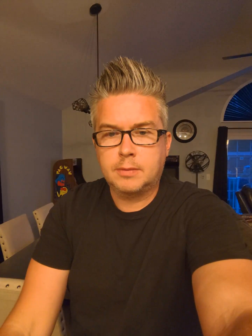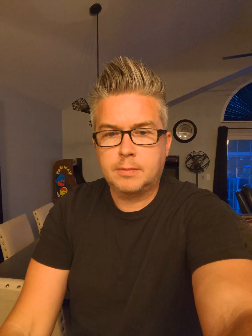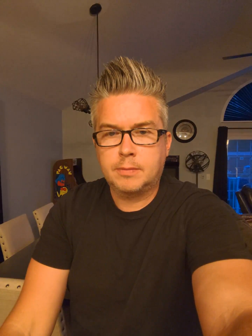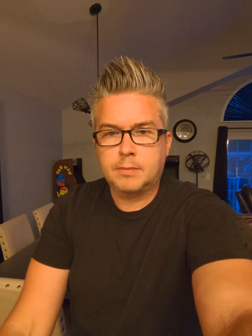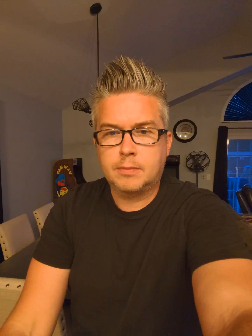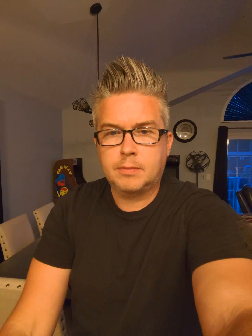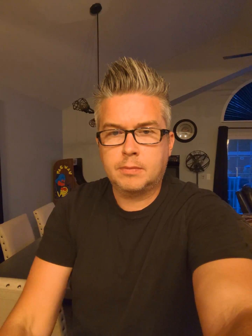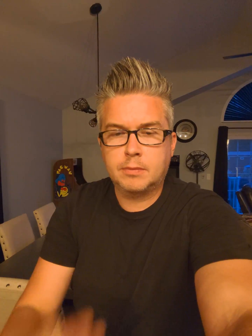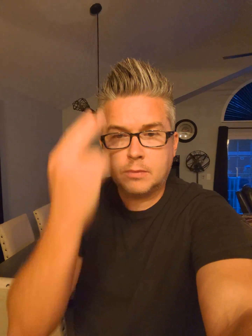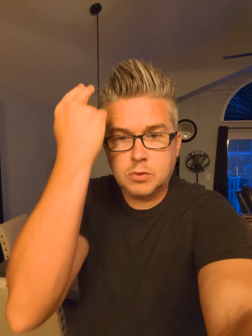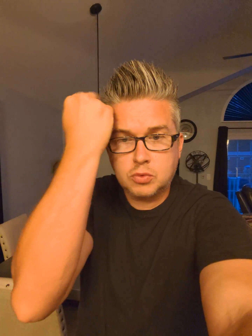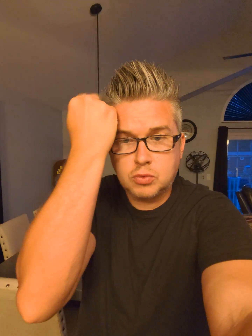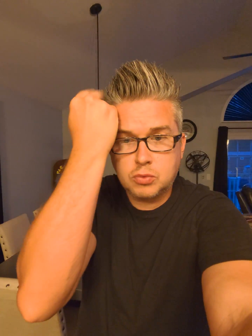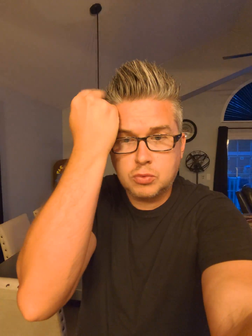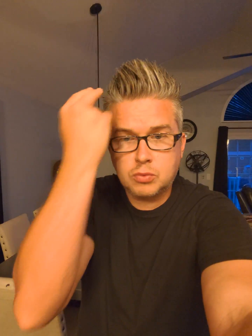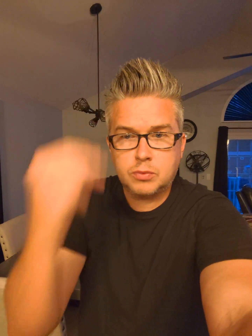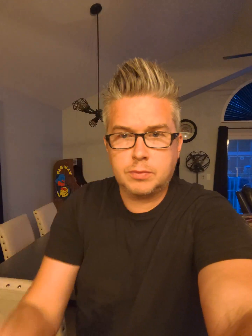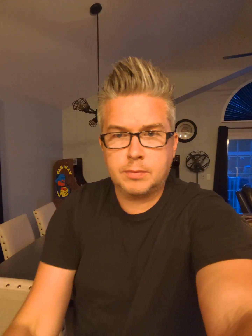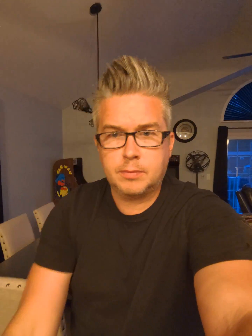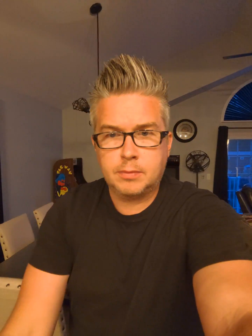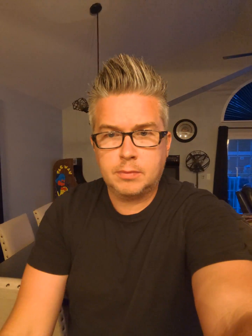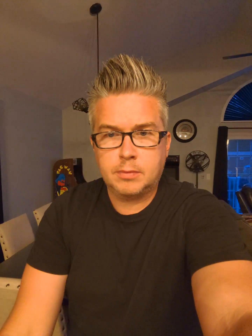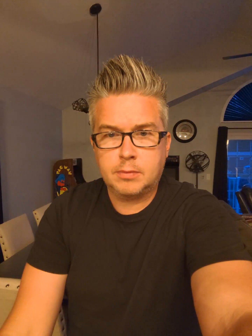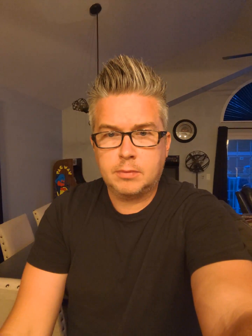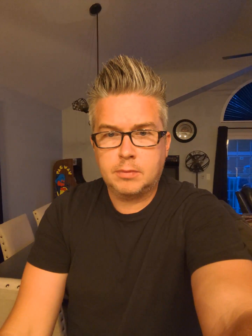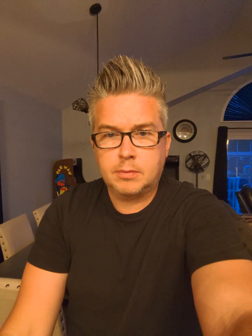bunny